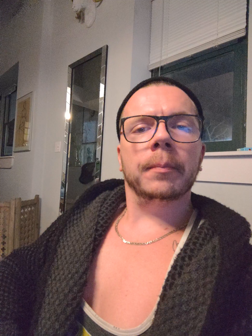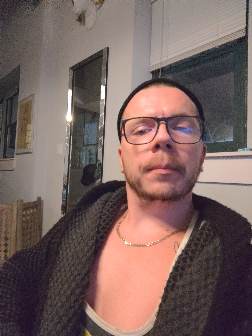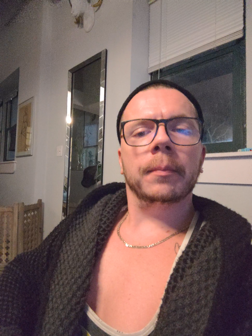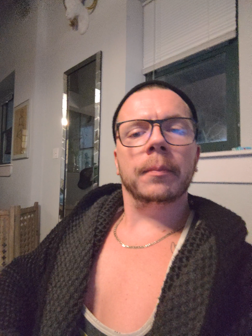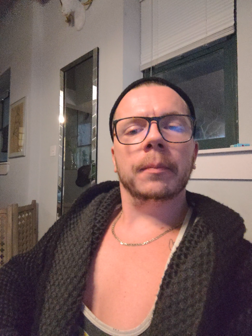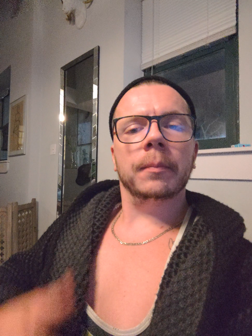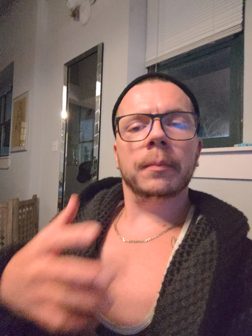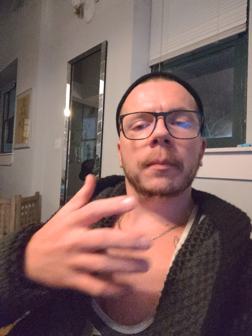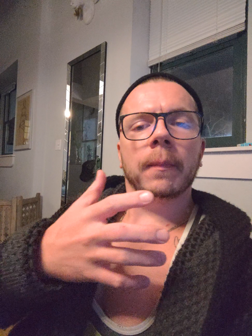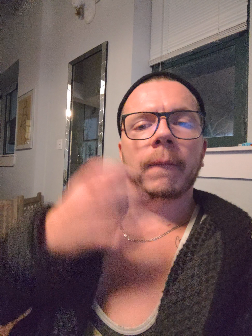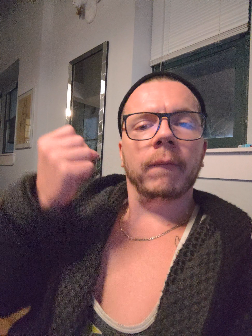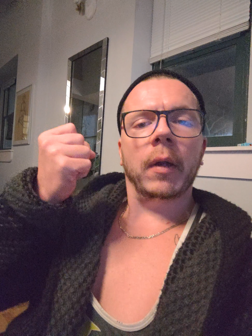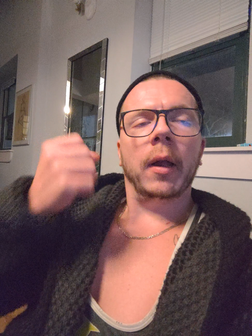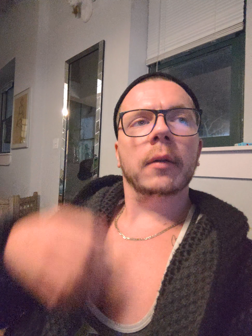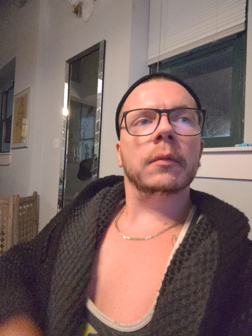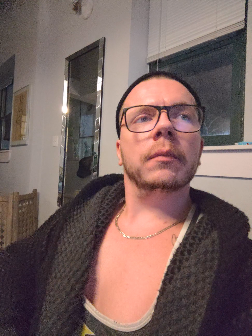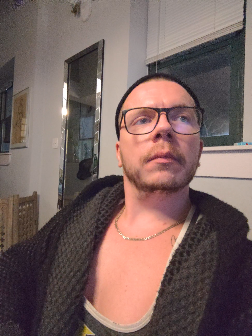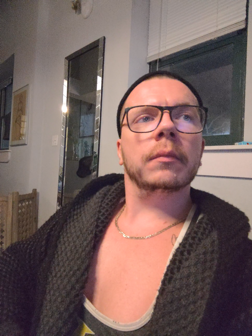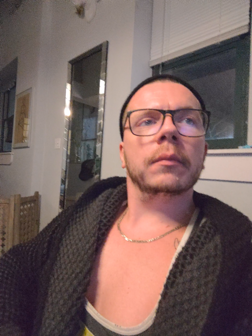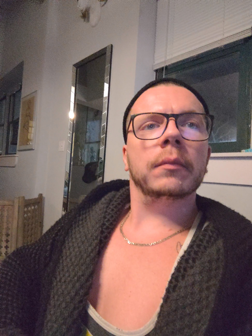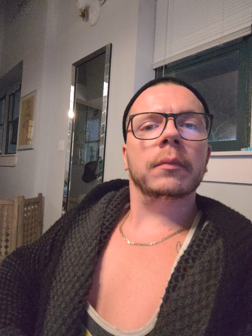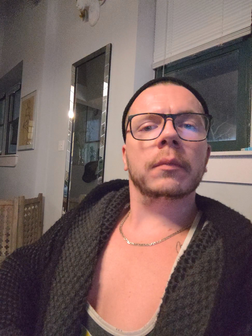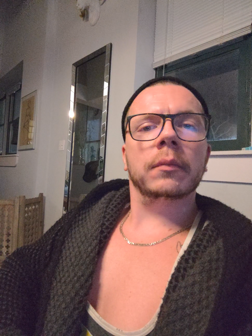fast